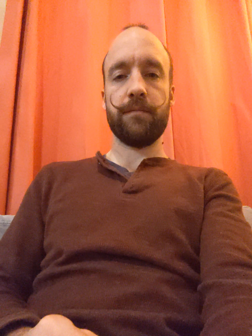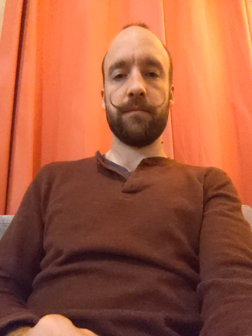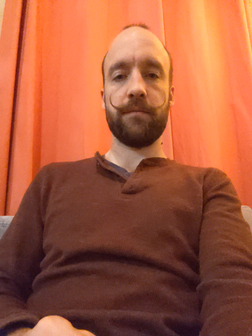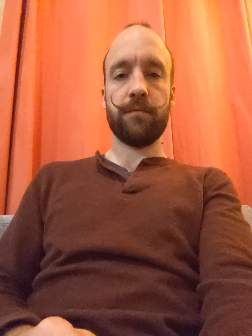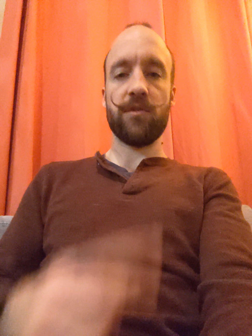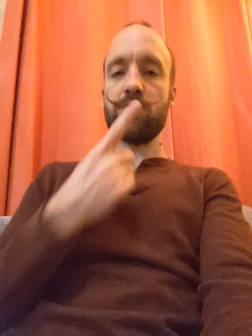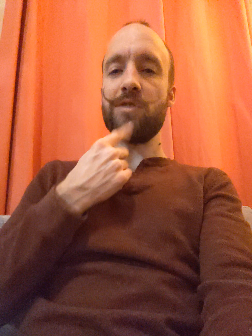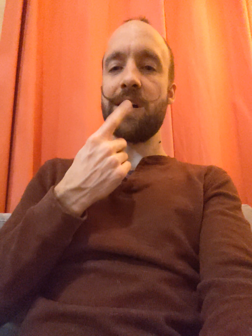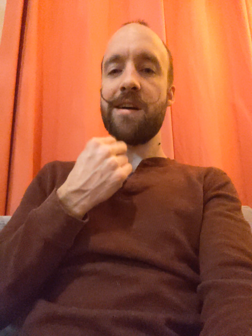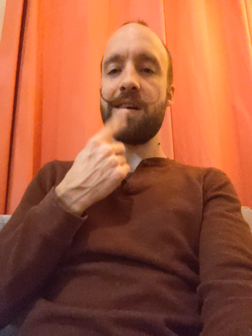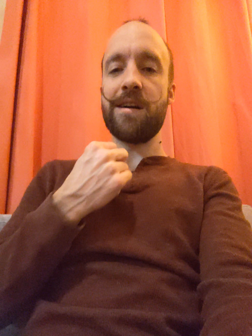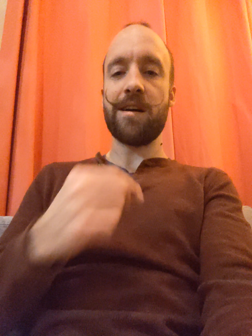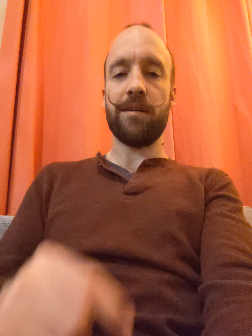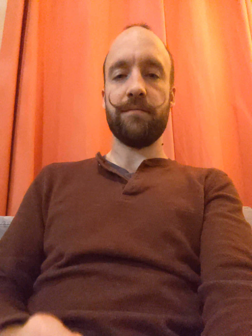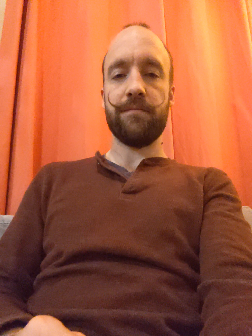red